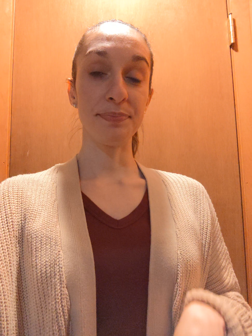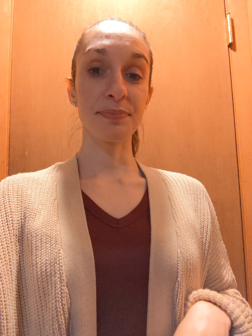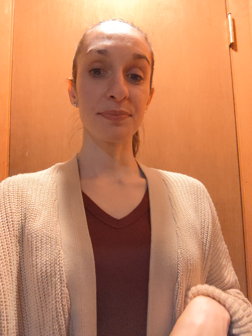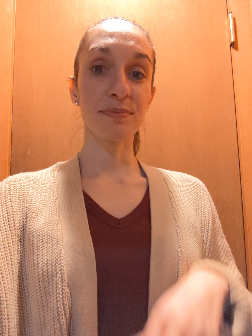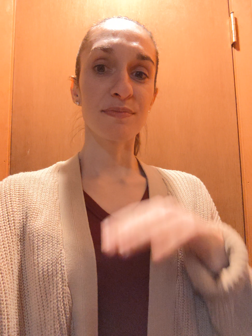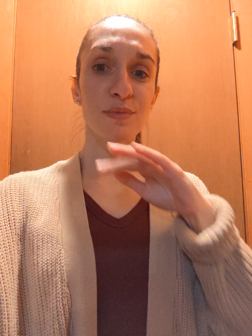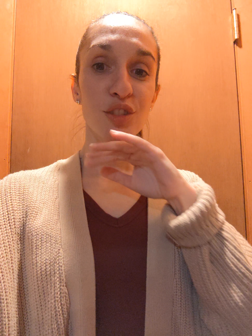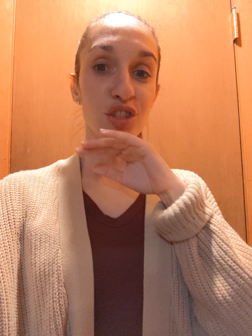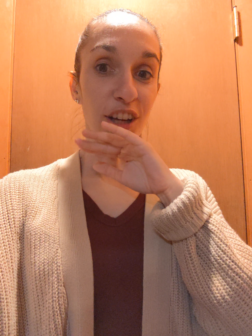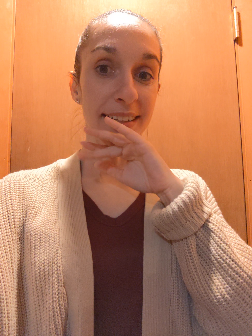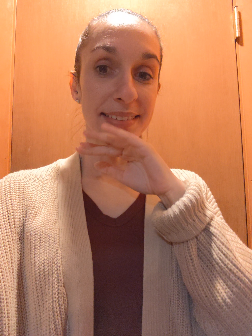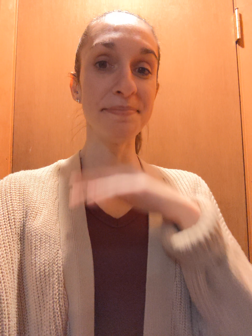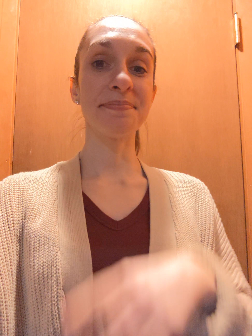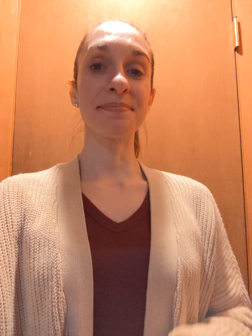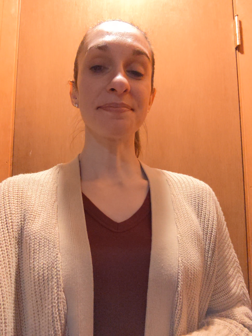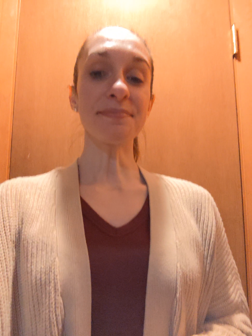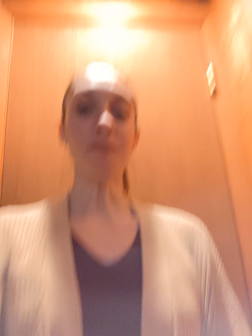dirty